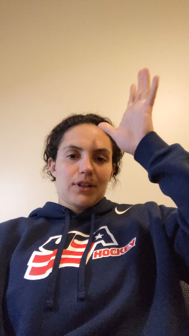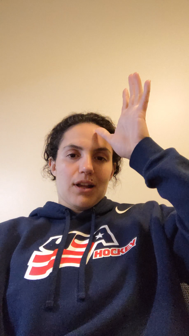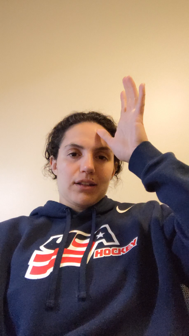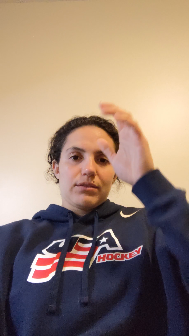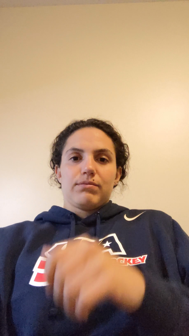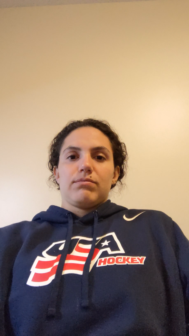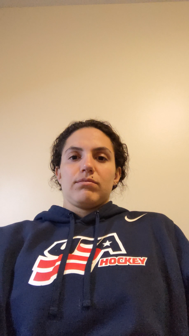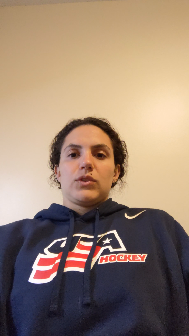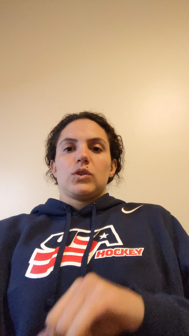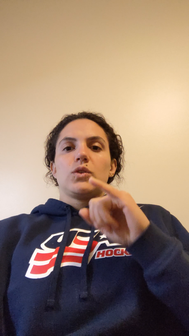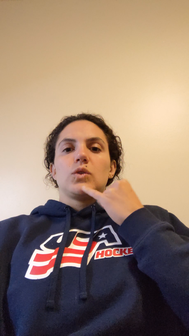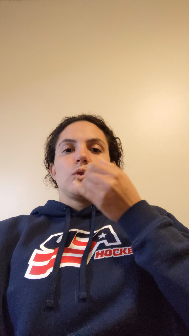juice